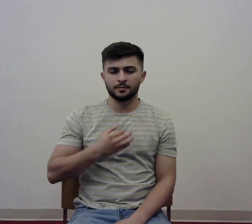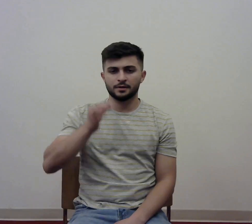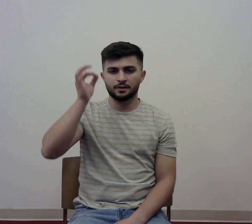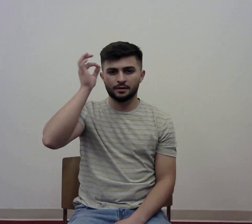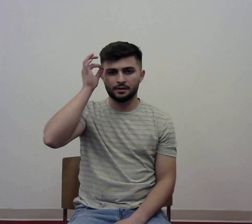həkim